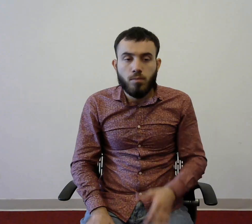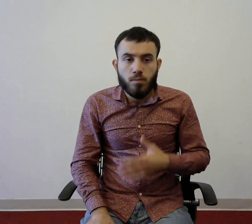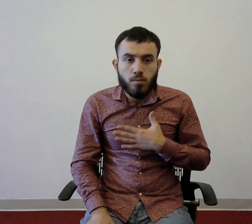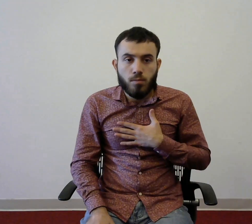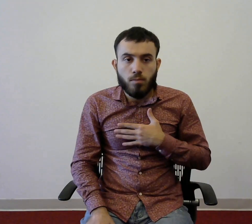mən